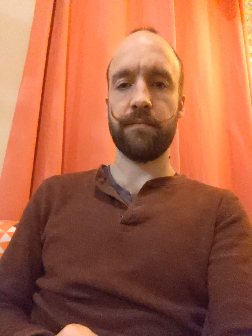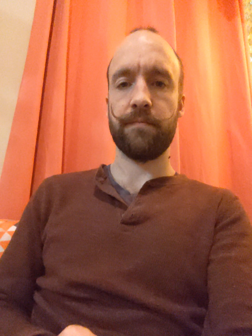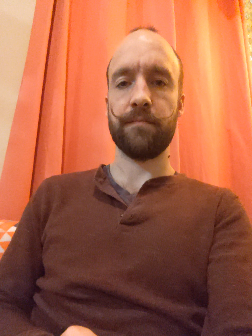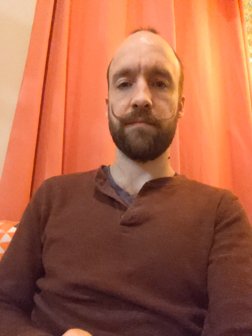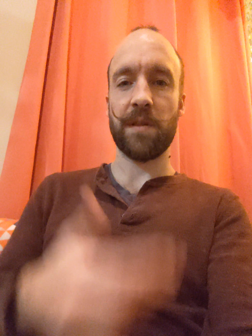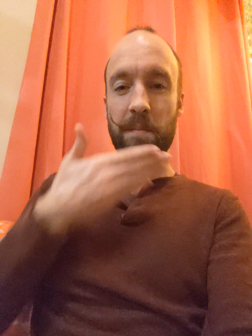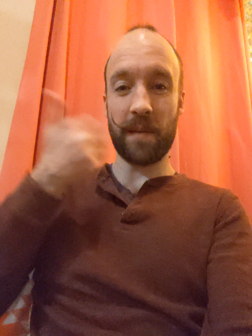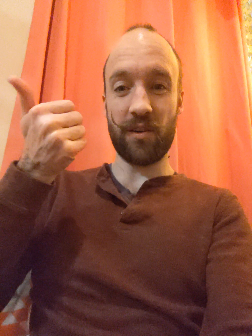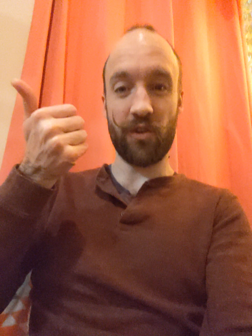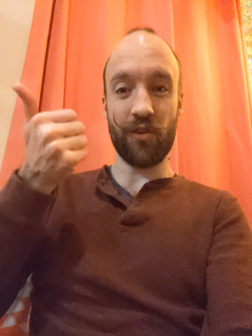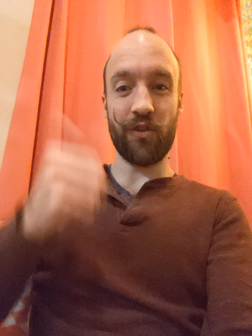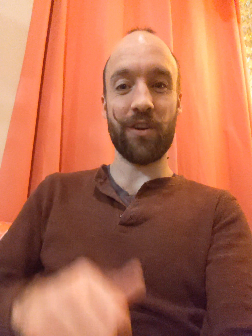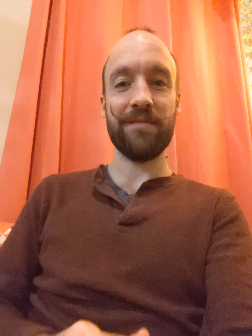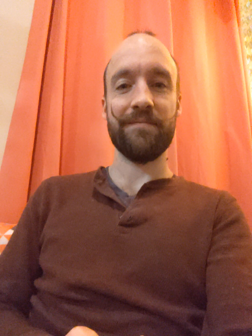better